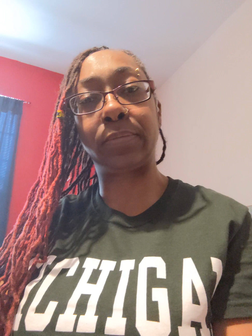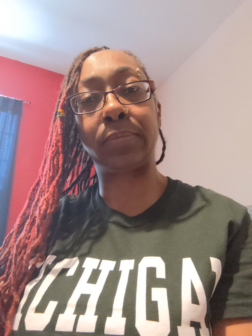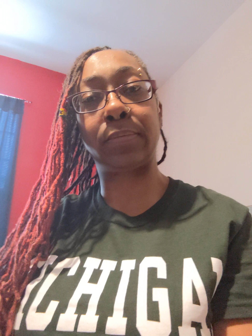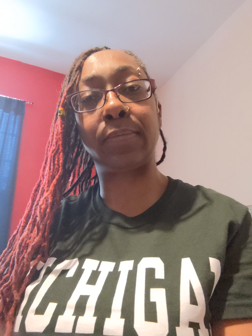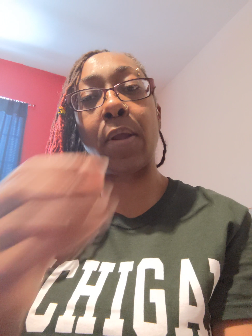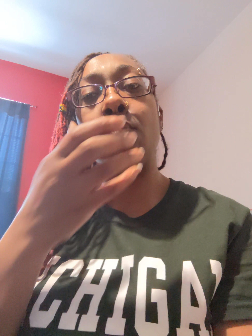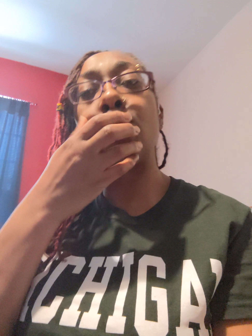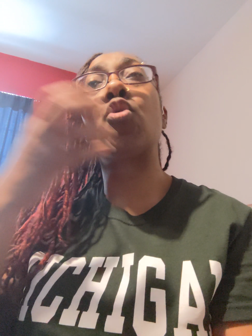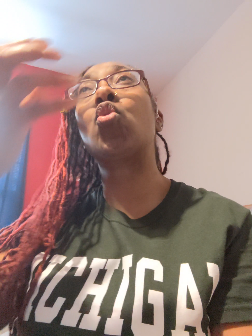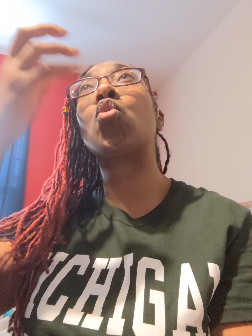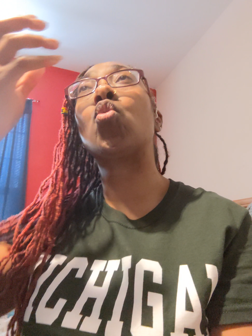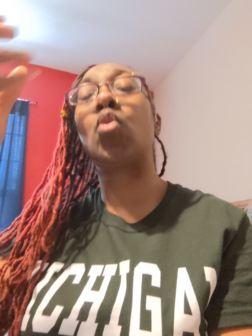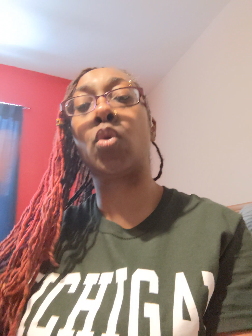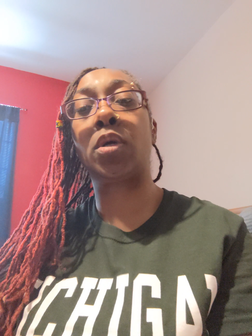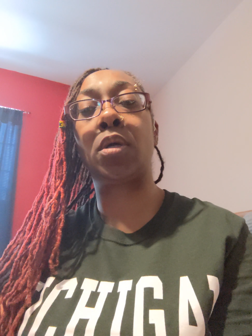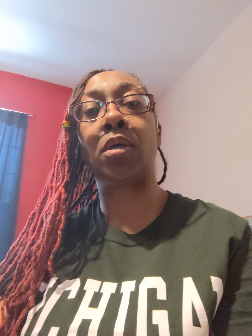balloon